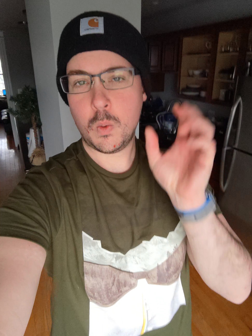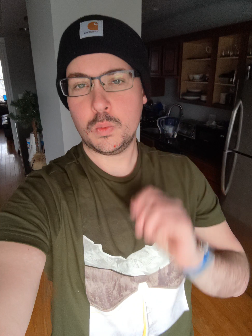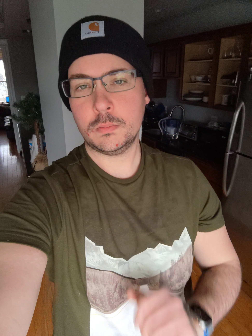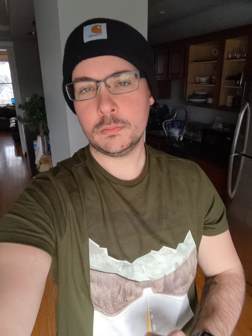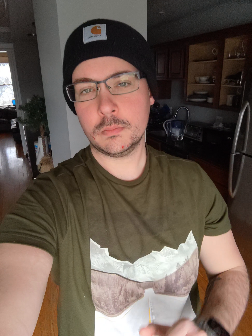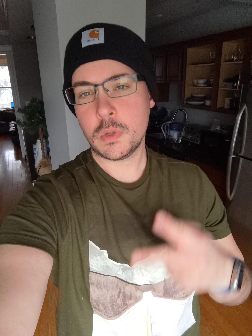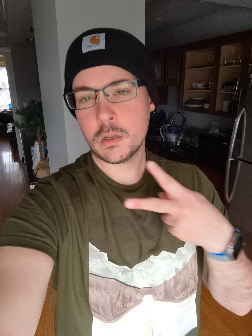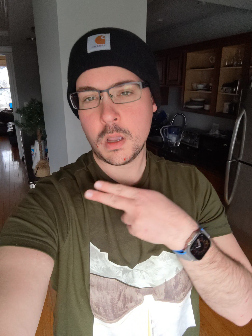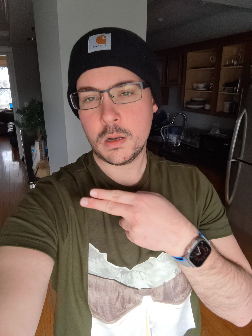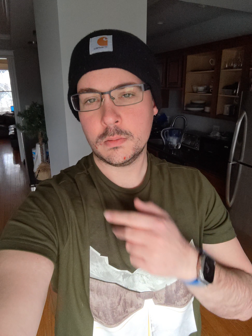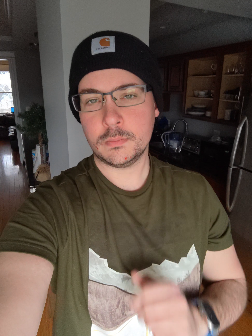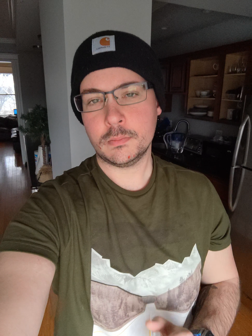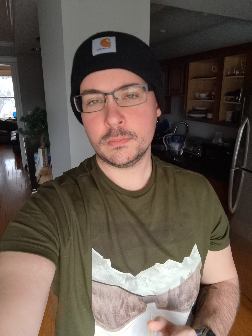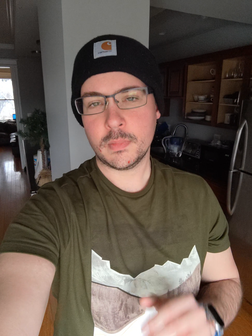cut